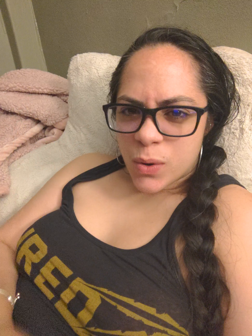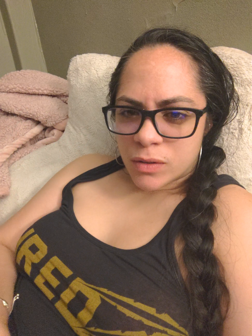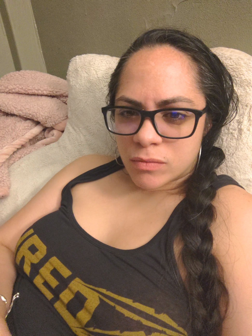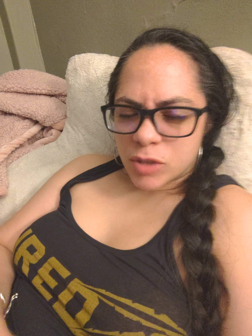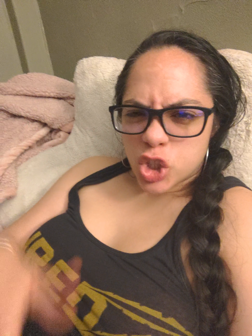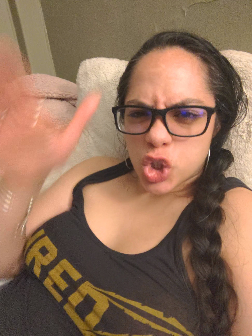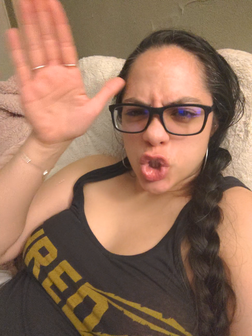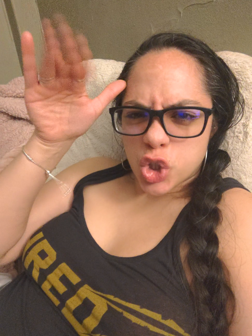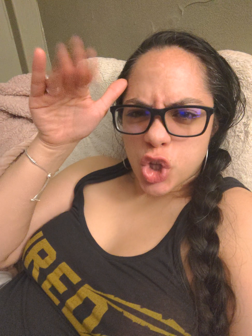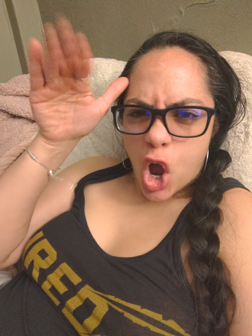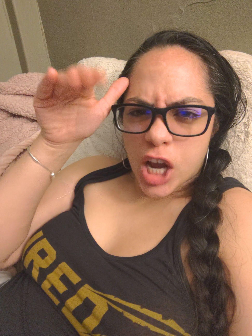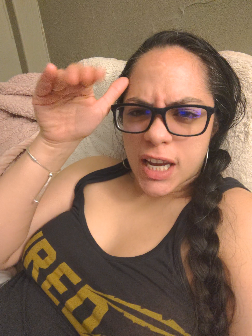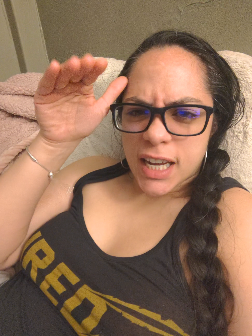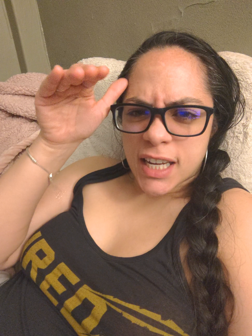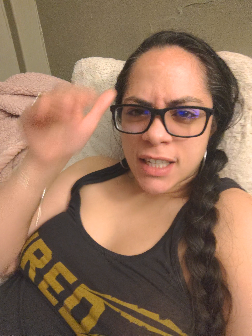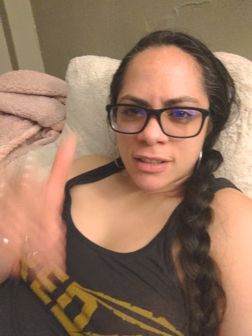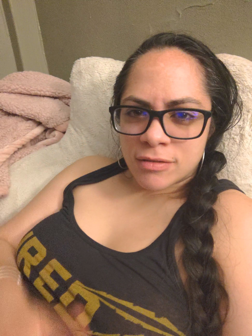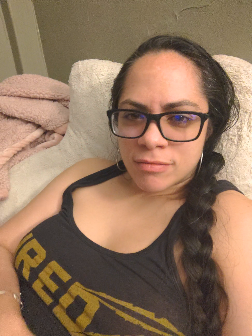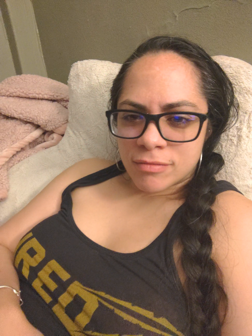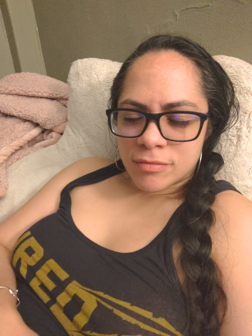donkey